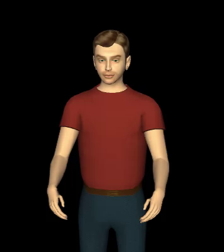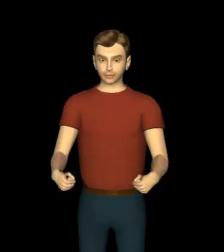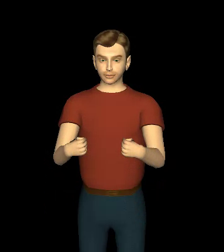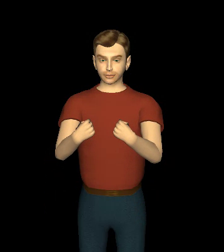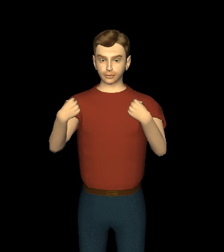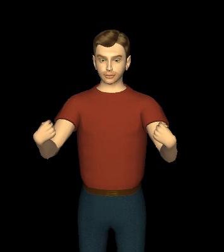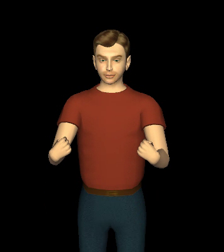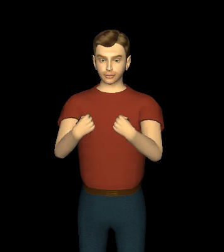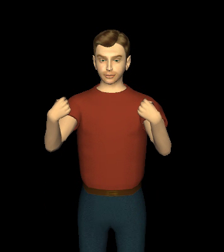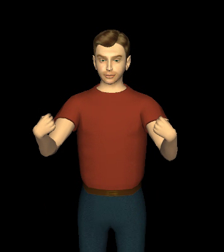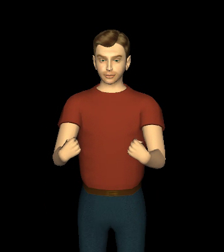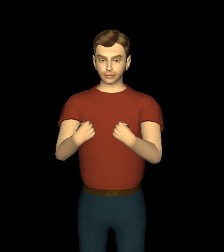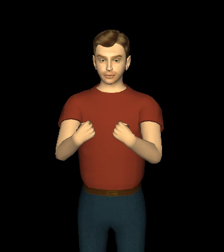إجراء